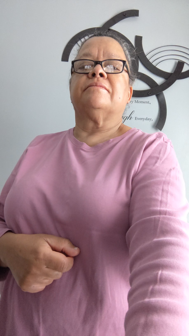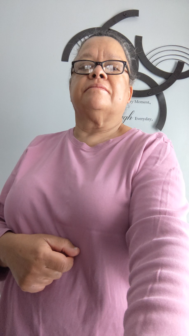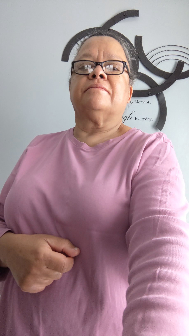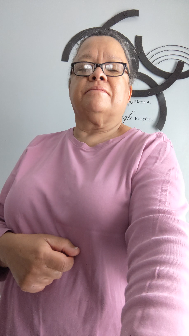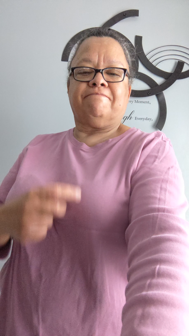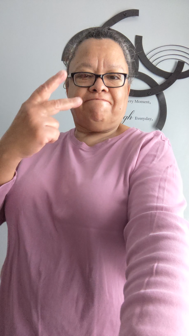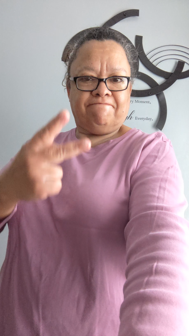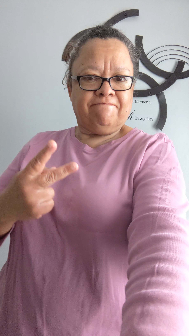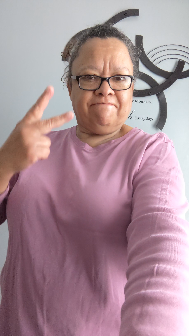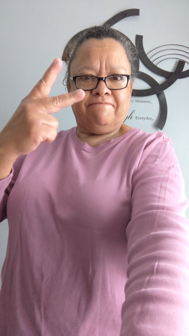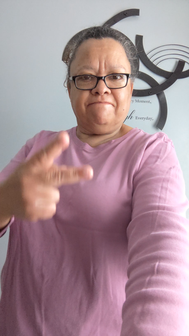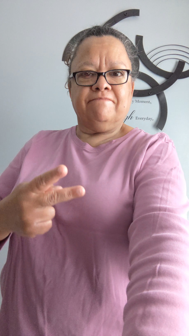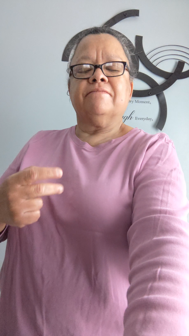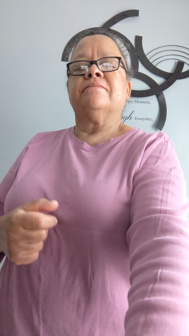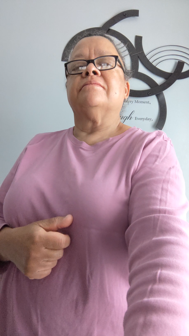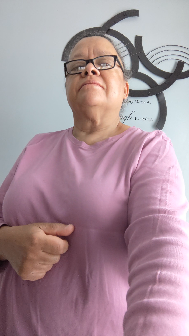careful